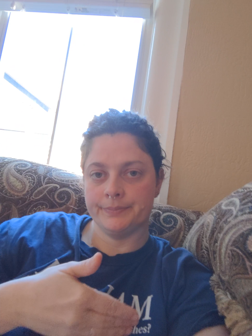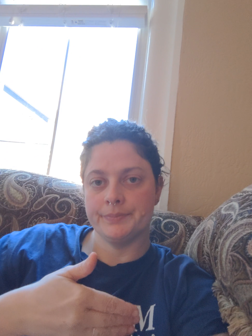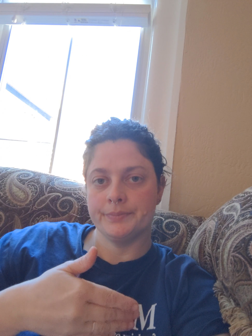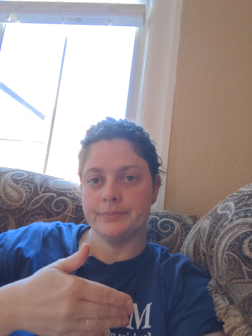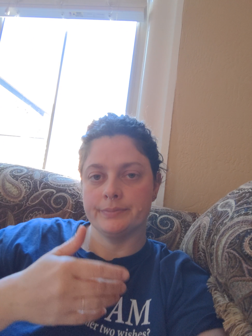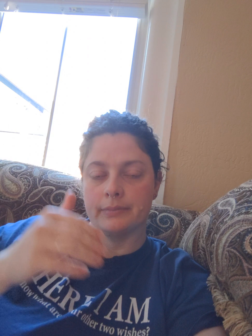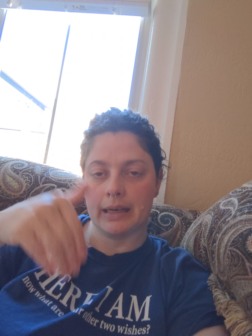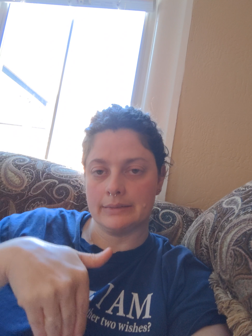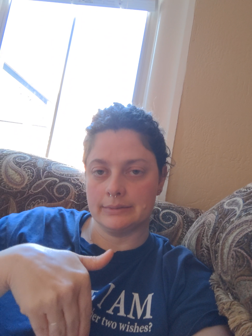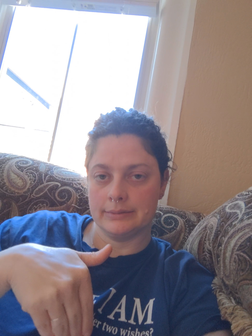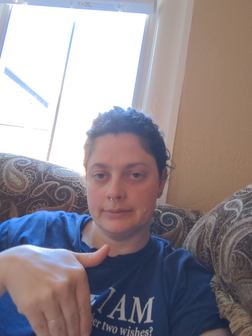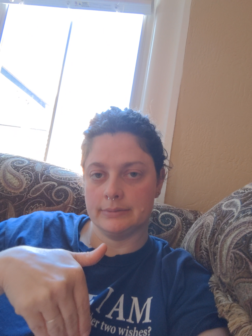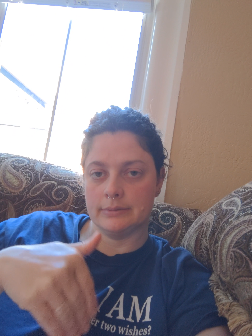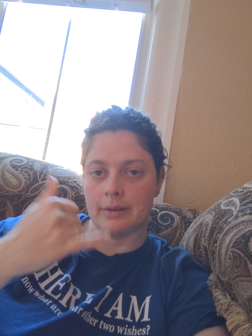night